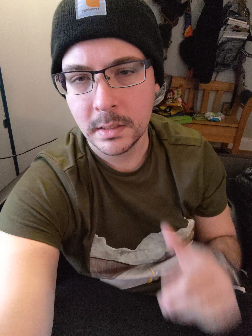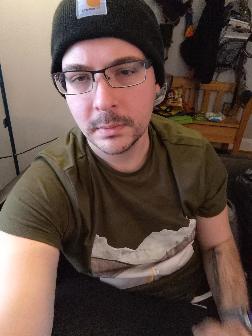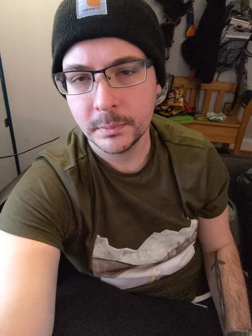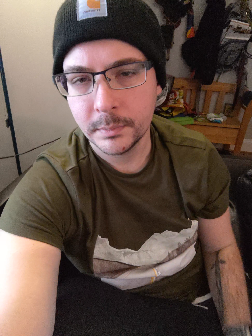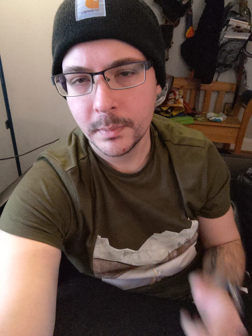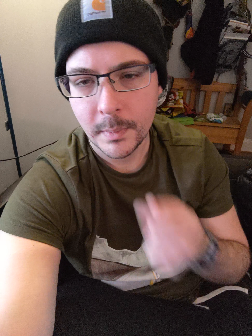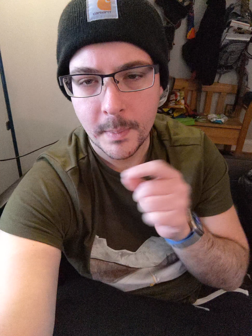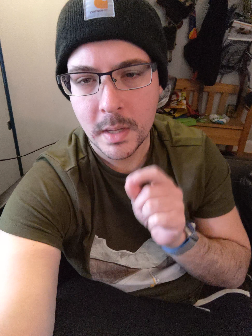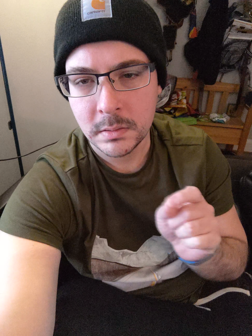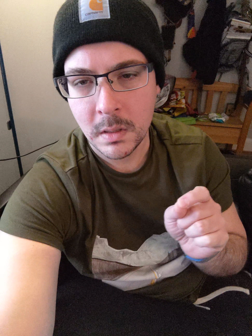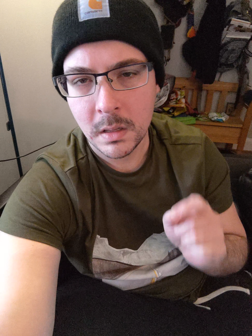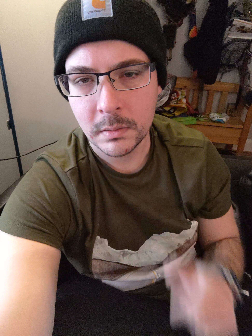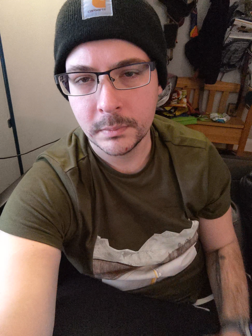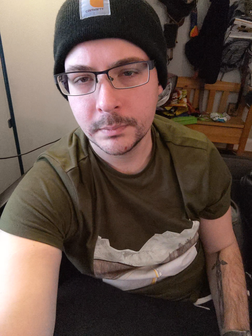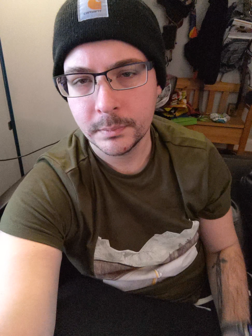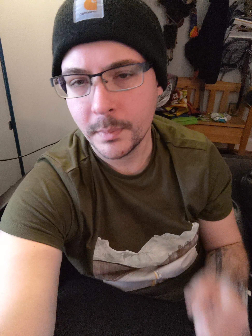pencil